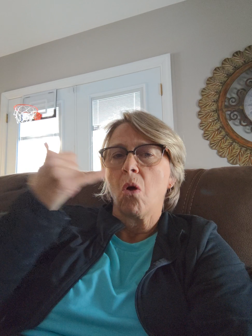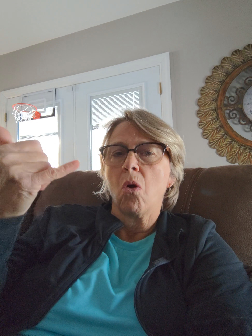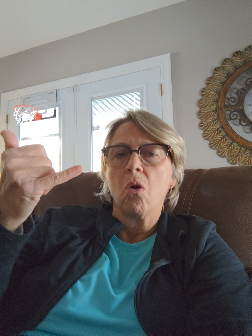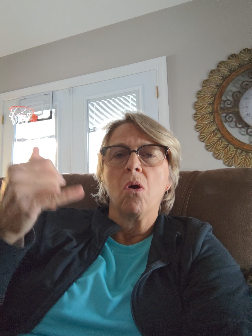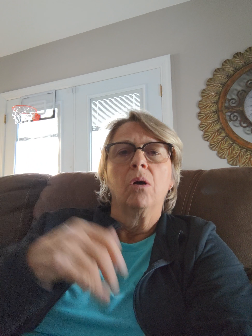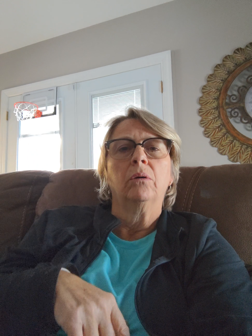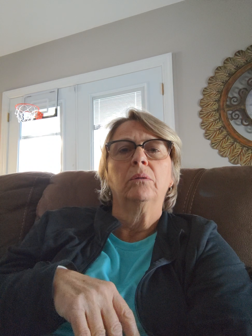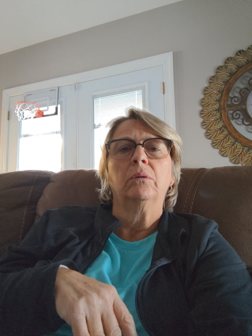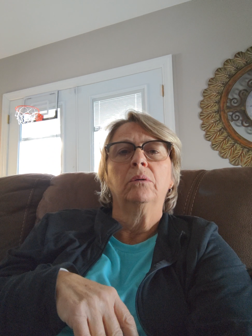call on the phone